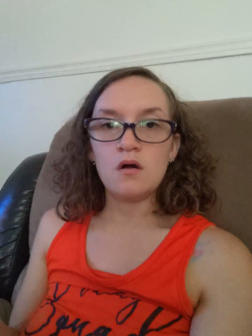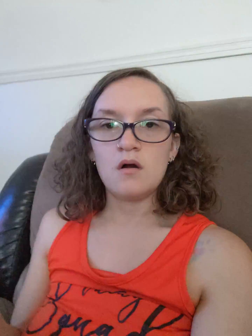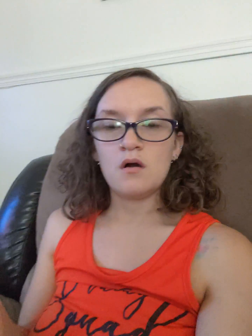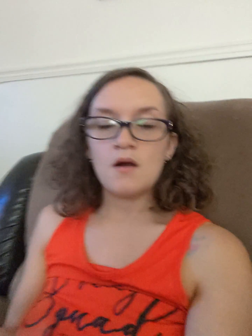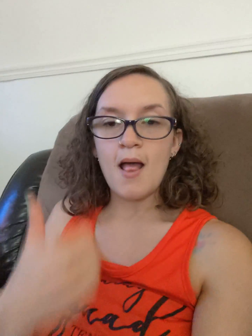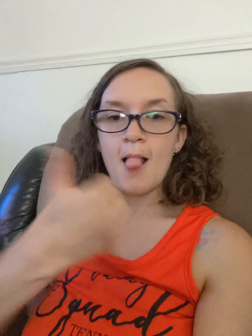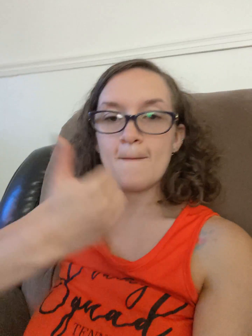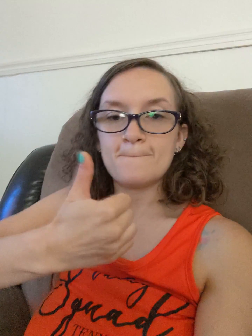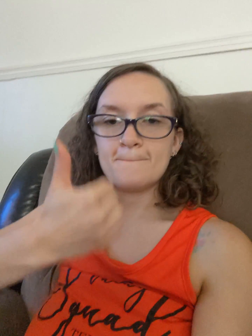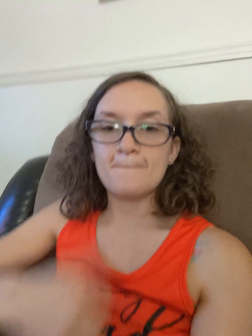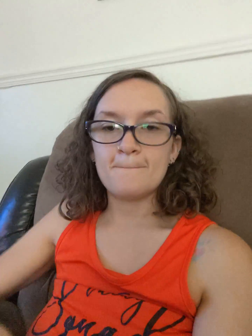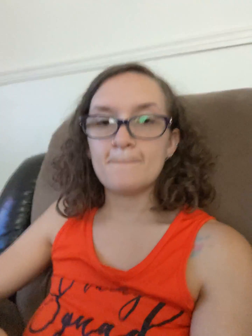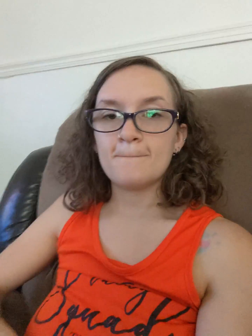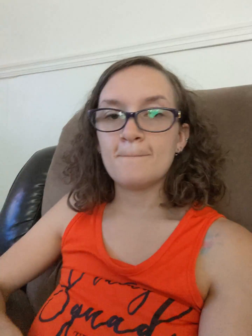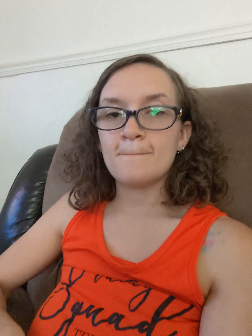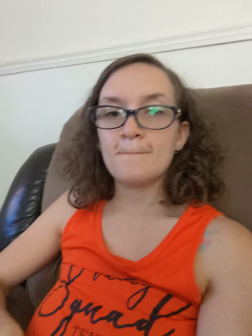help